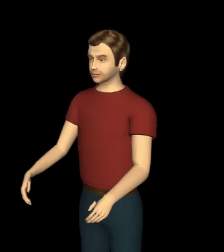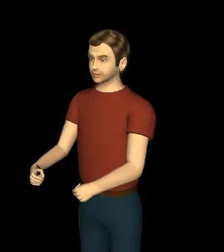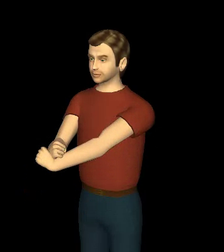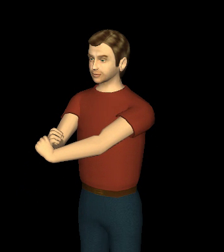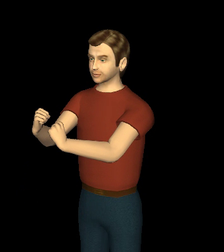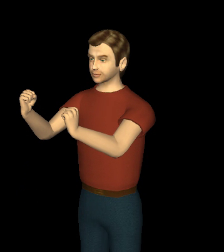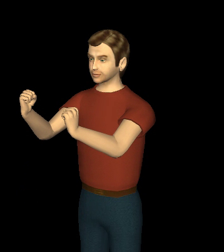قنبلة